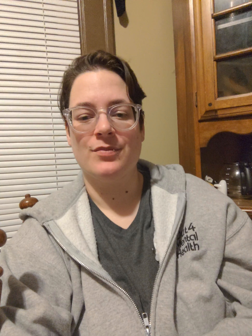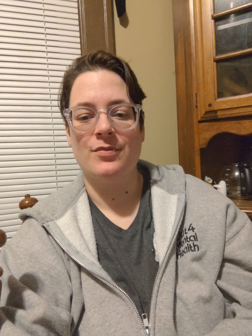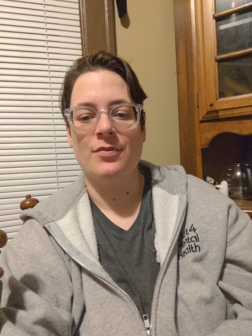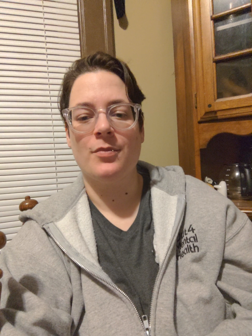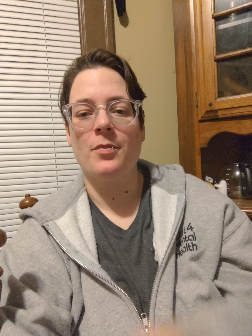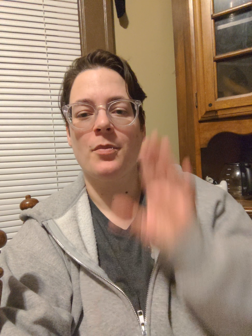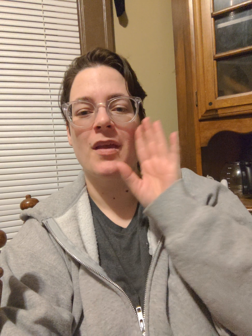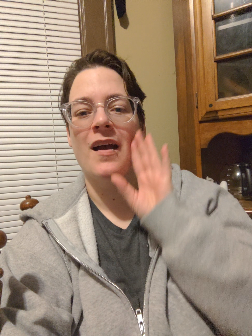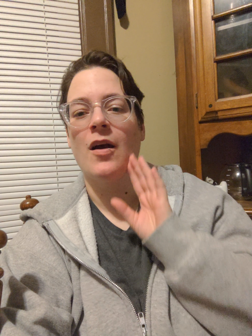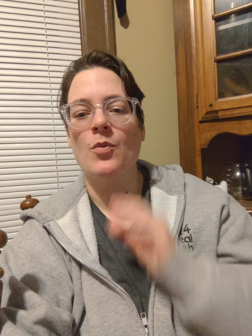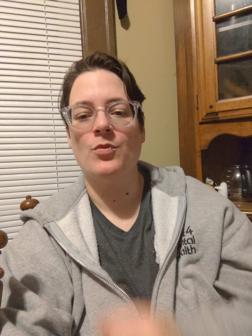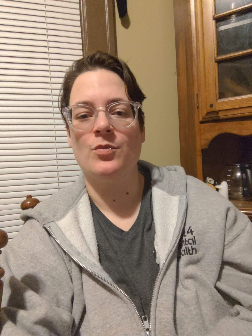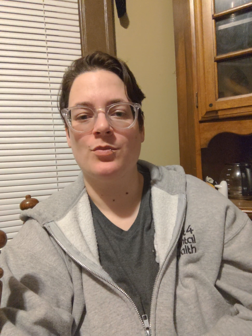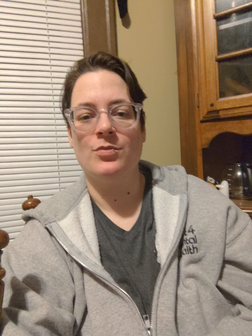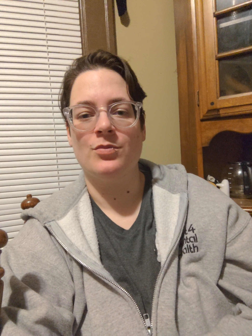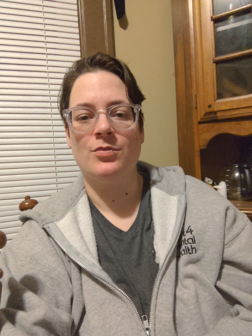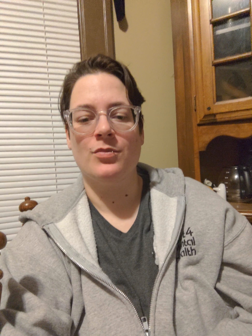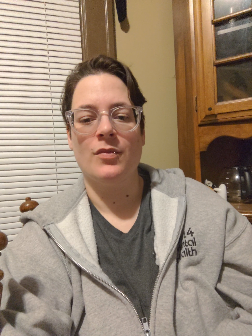brown